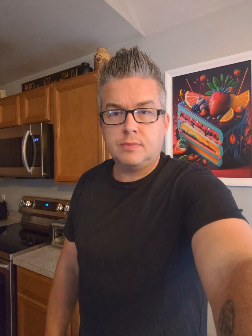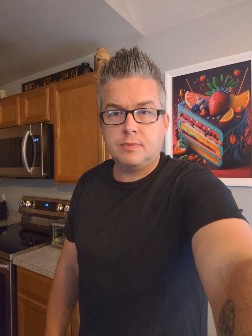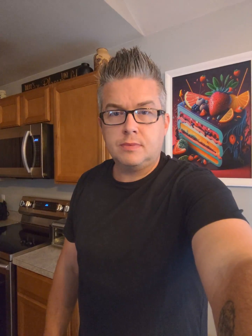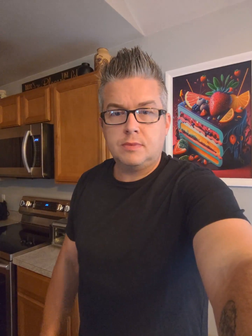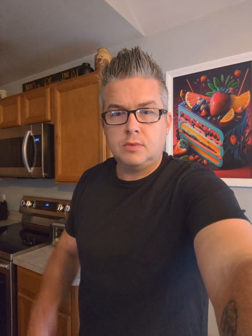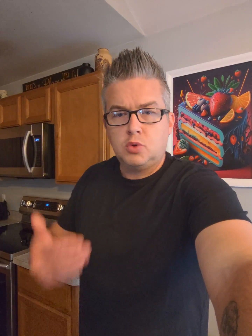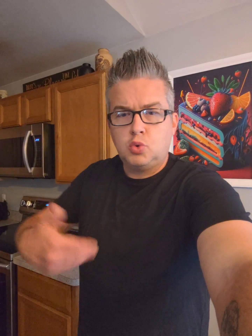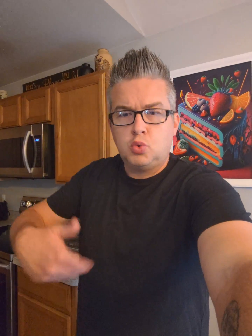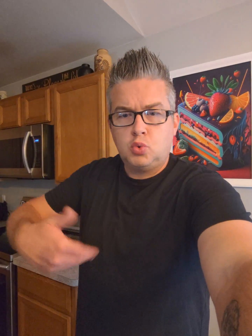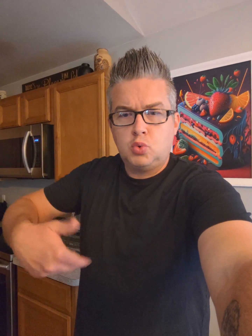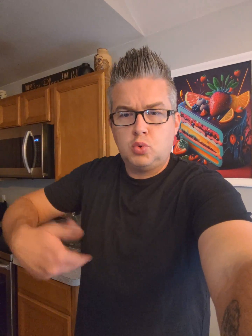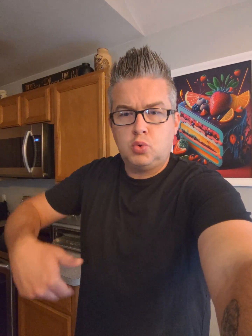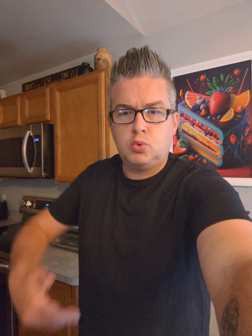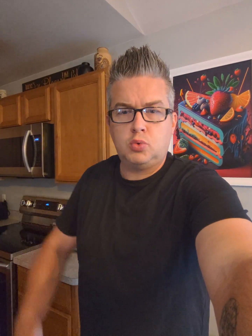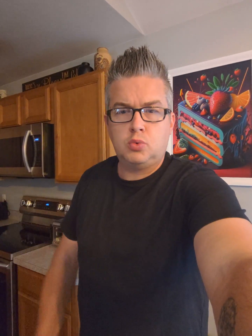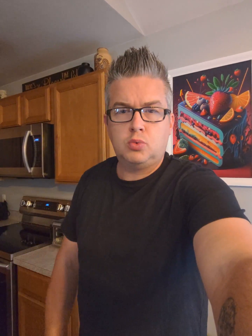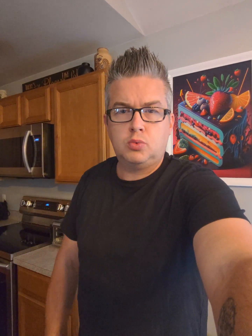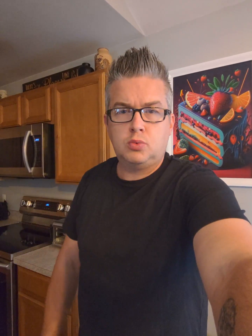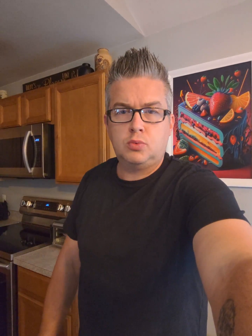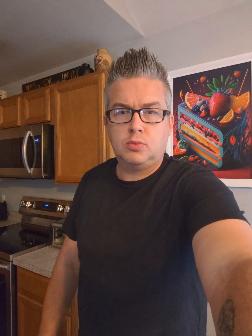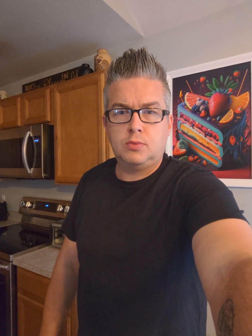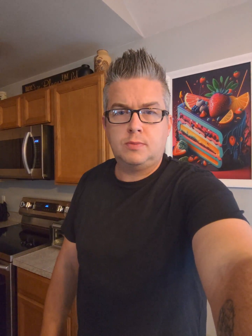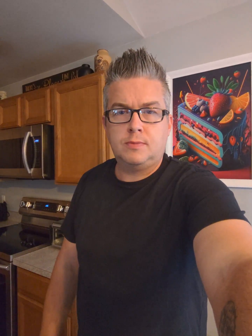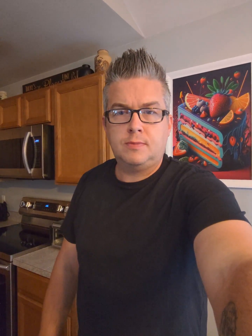shorts